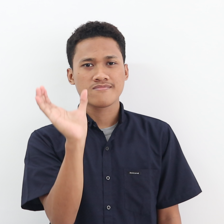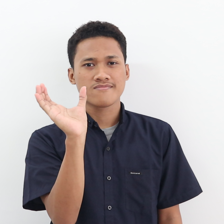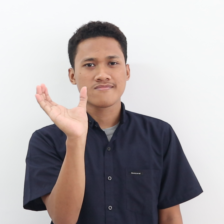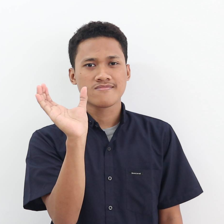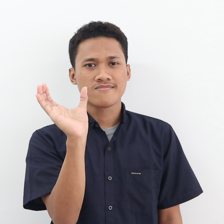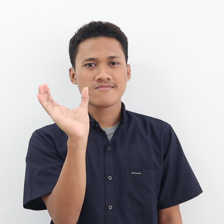U